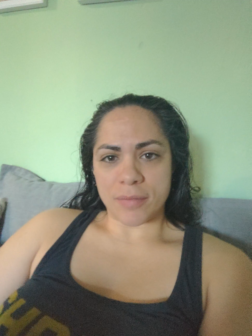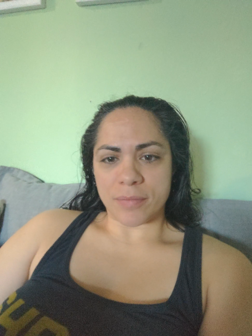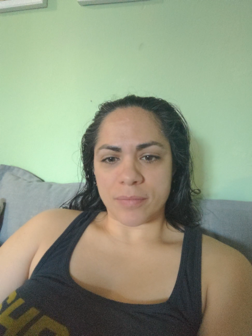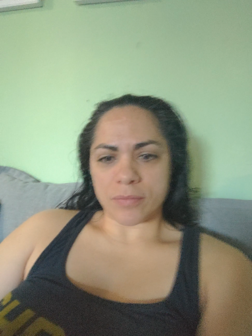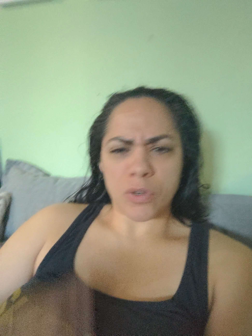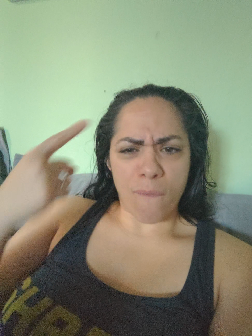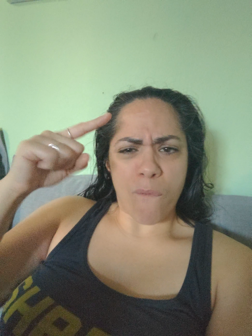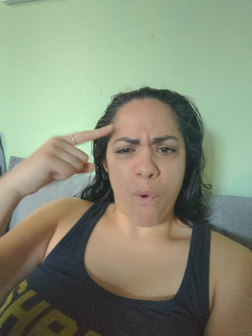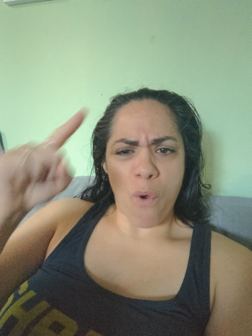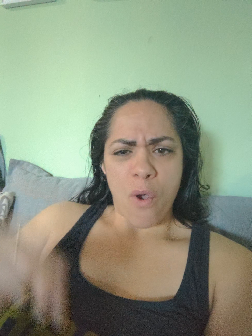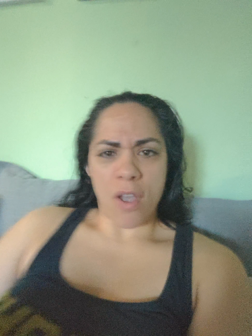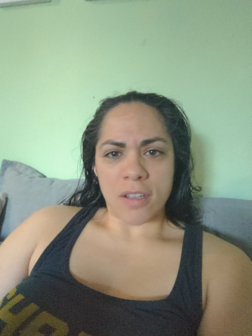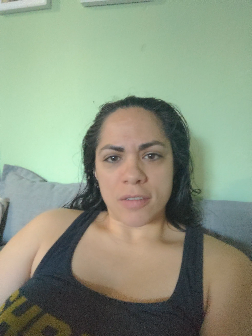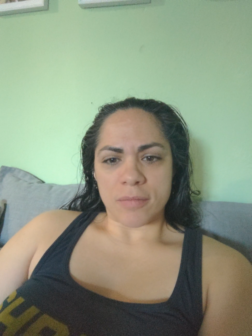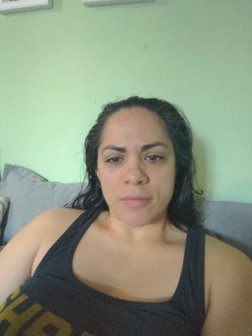for